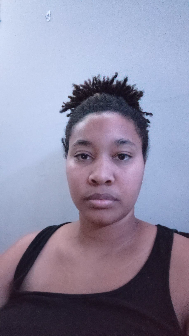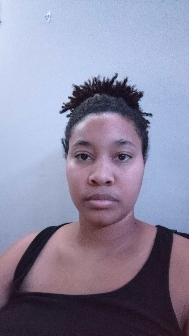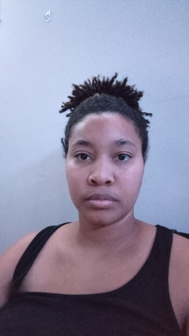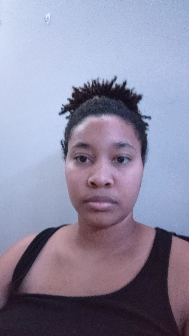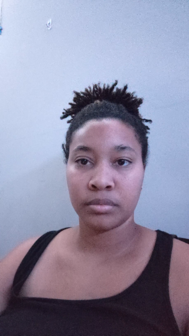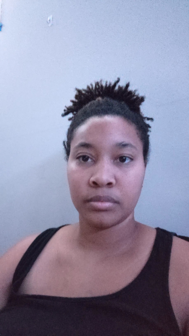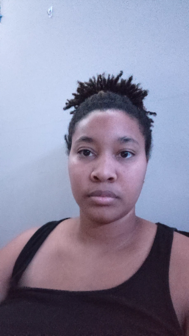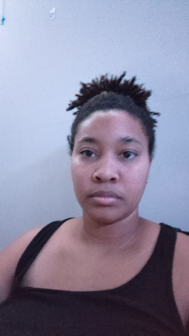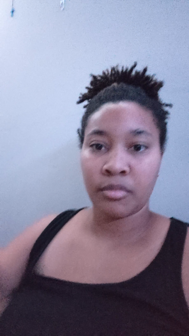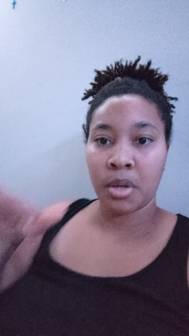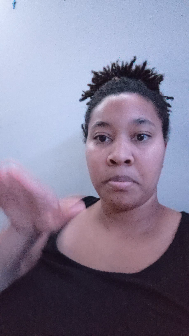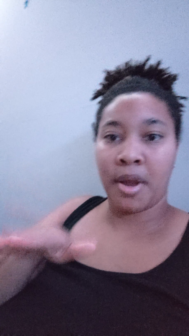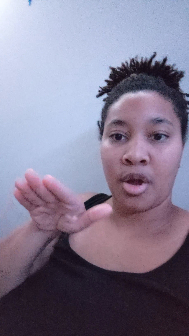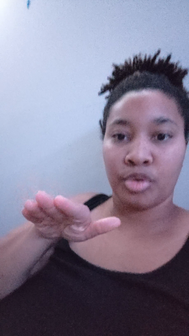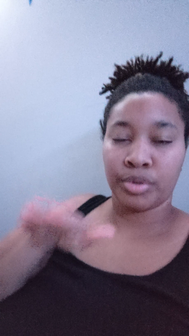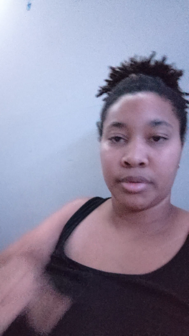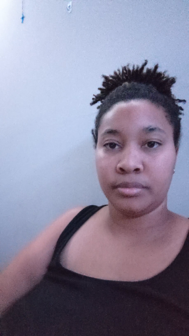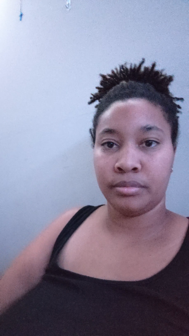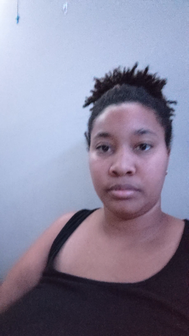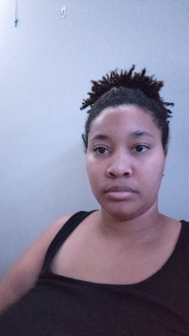penguin